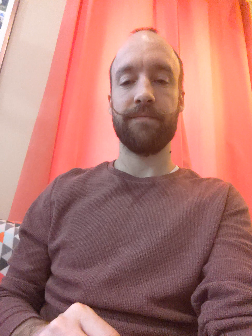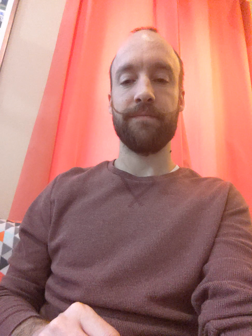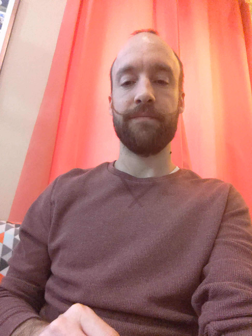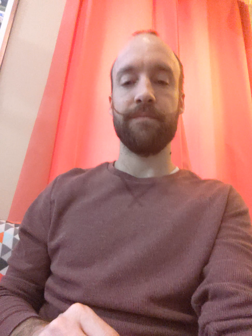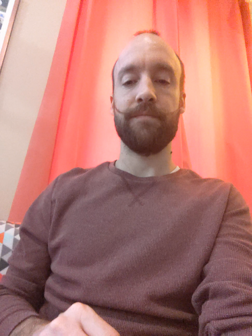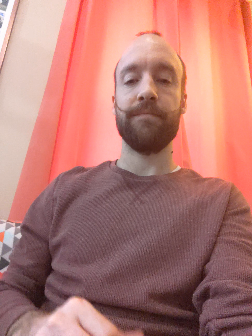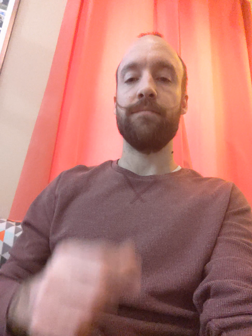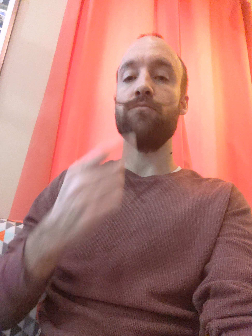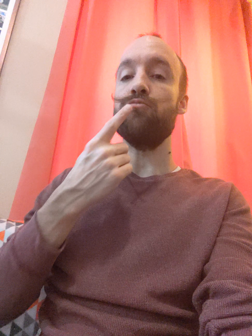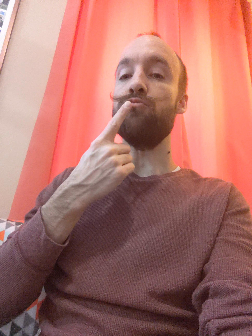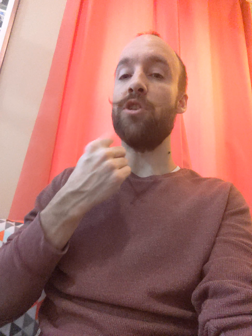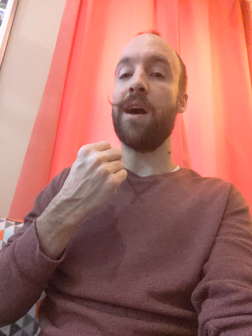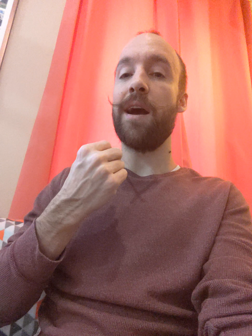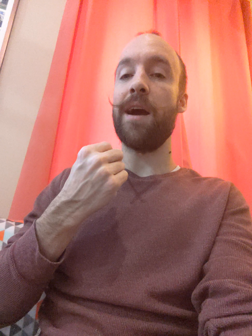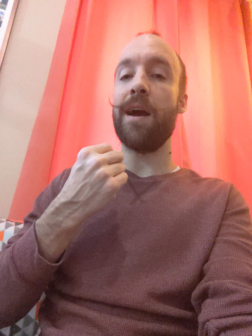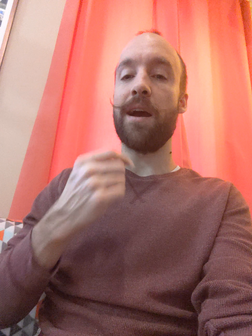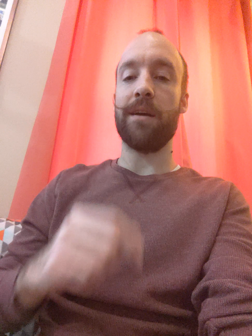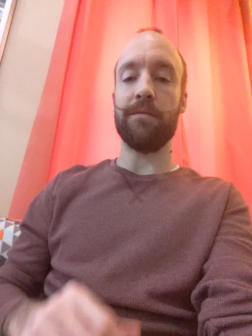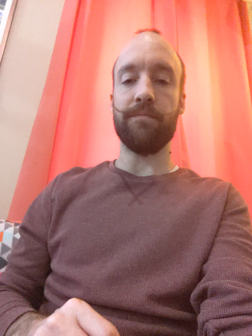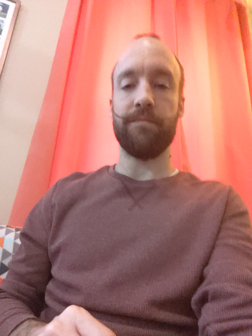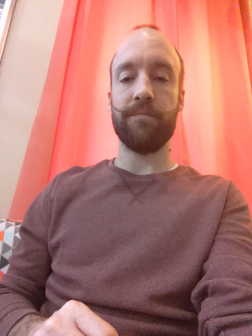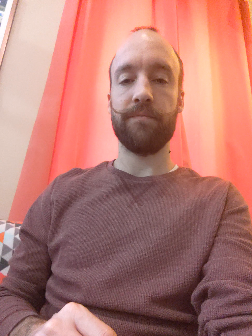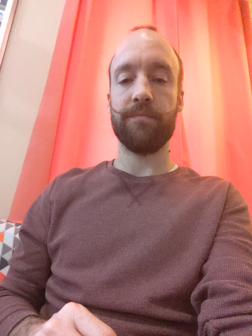red